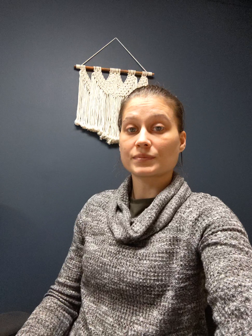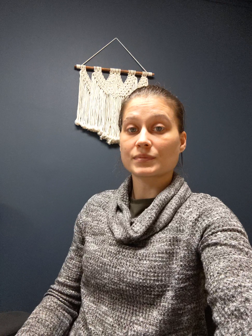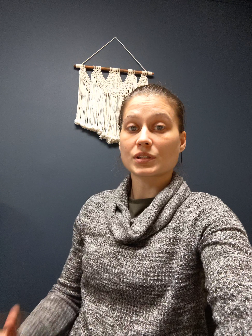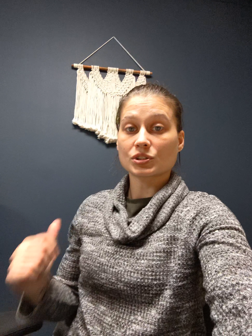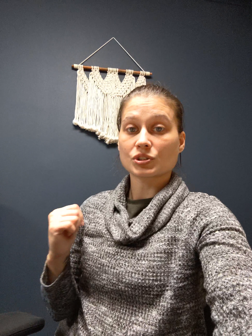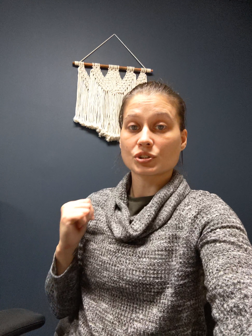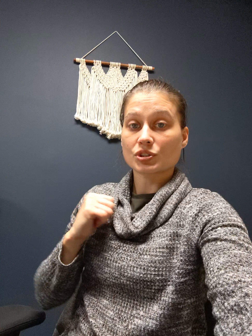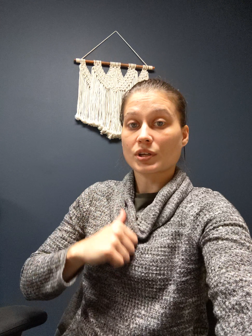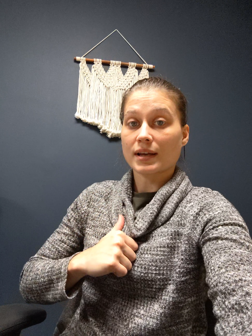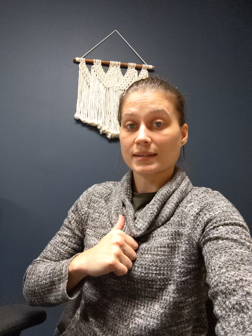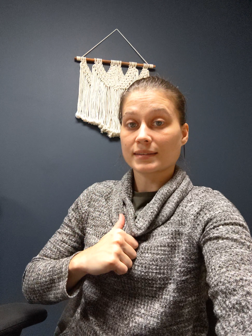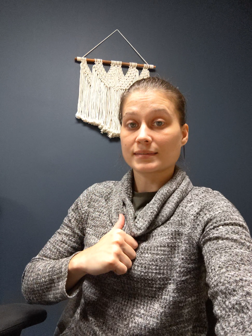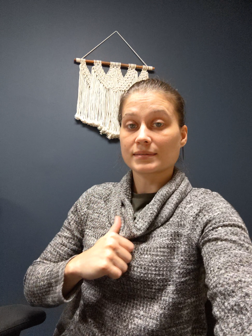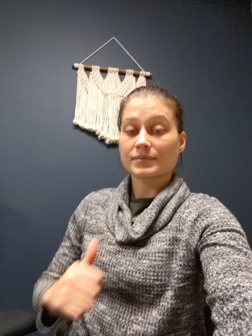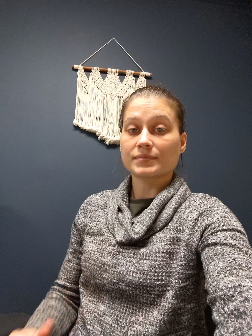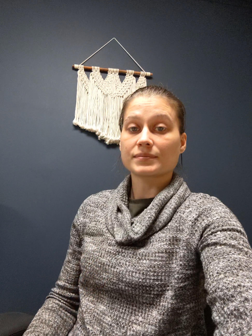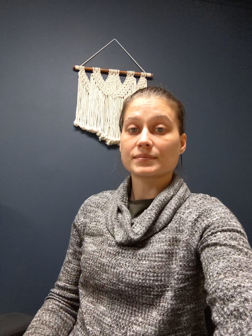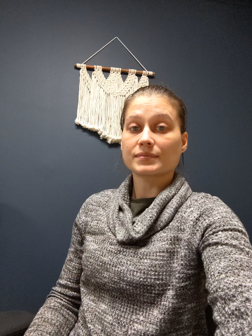jacket